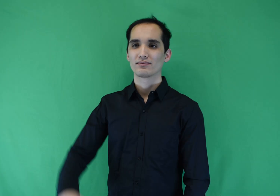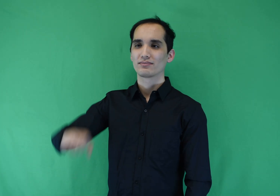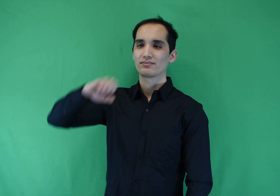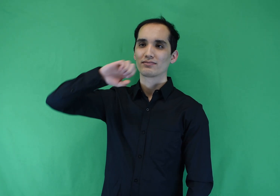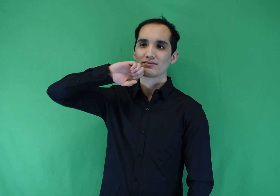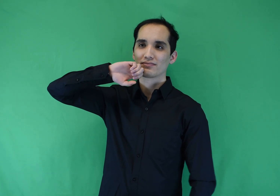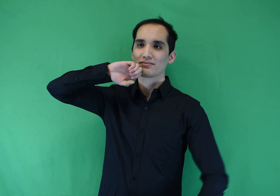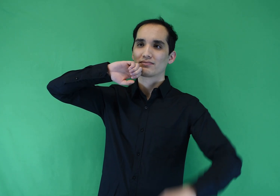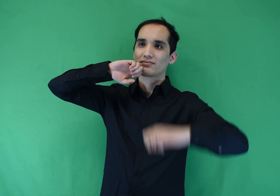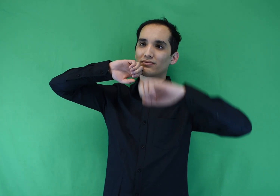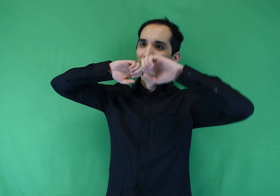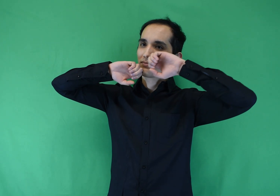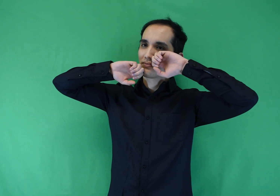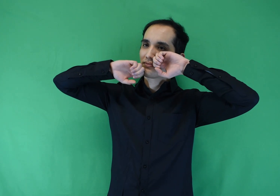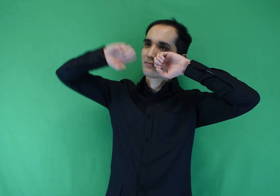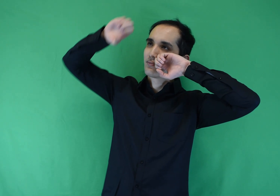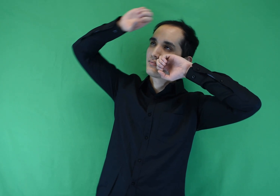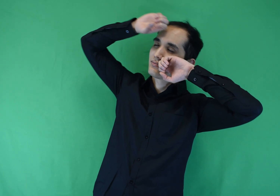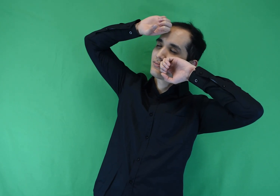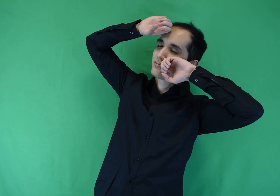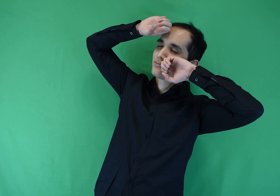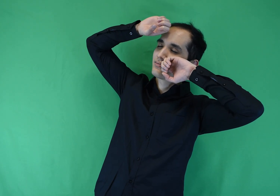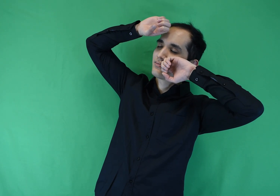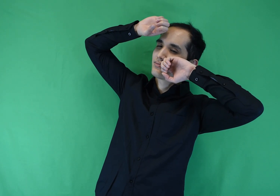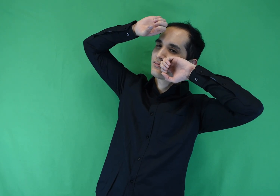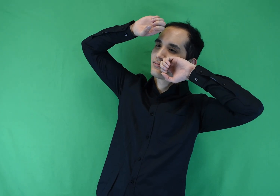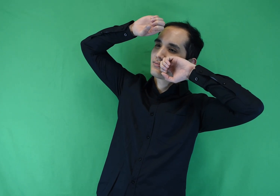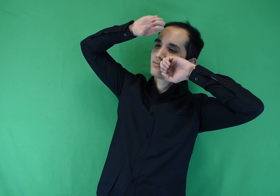fiebre